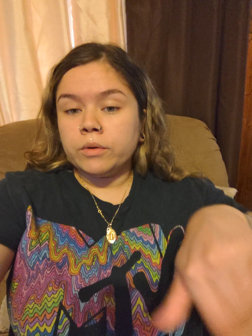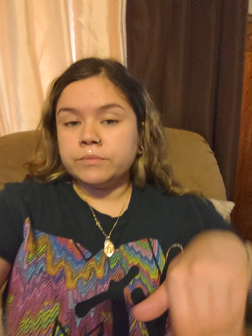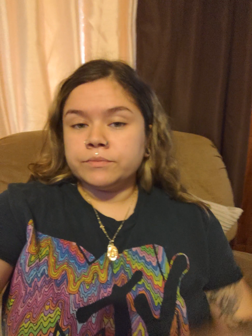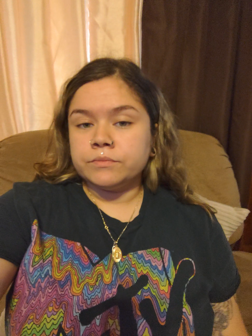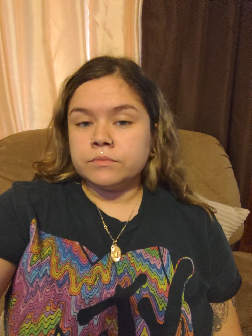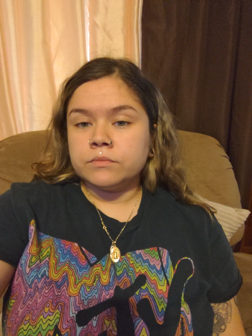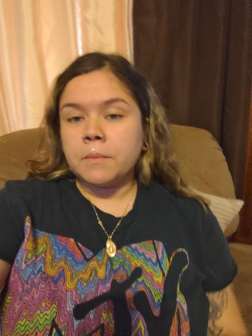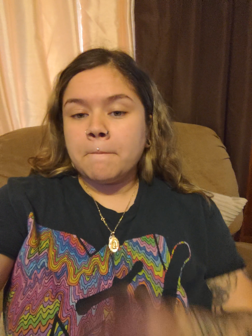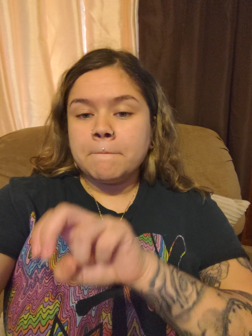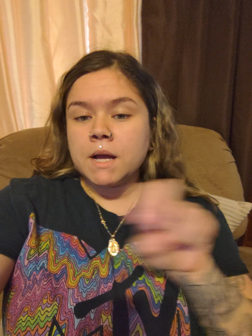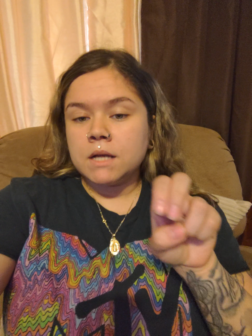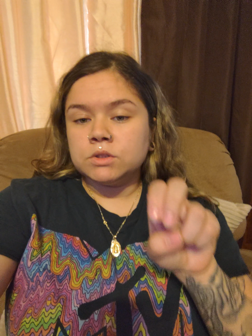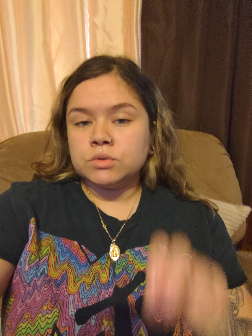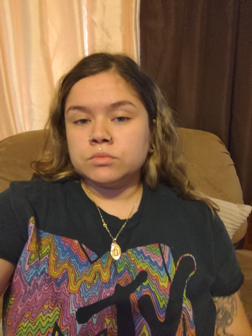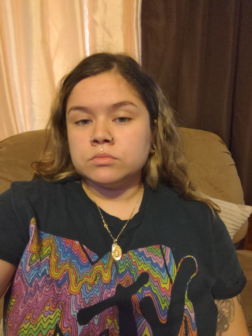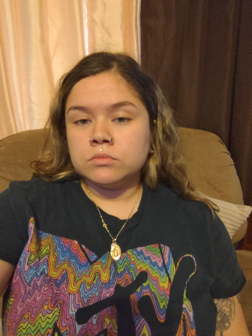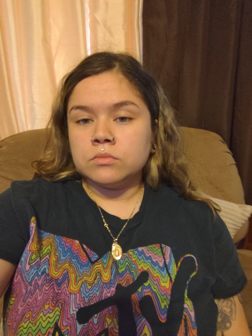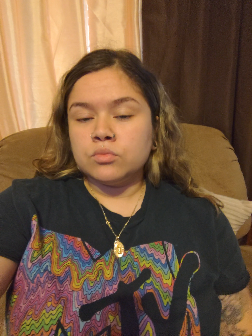bench